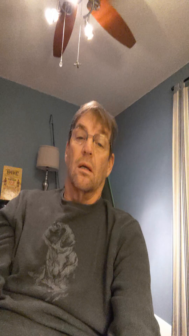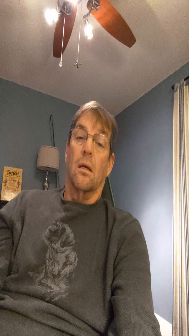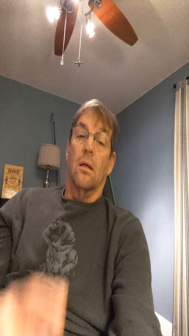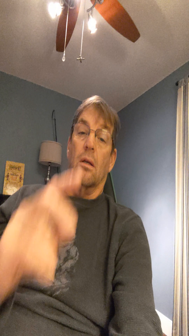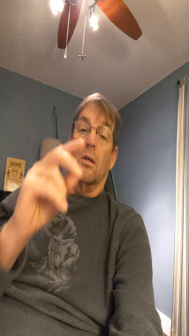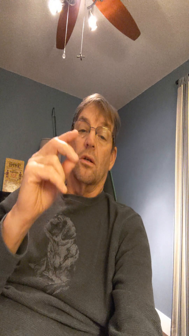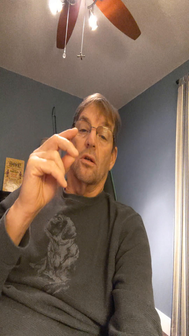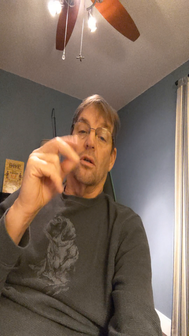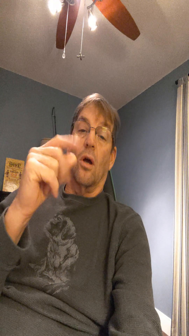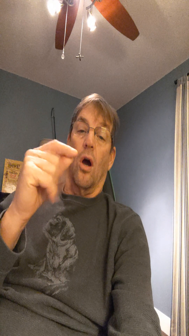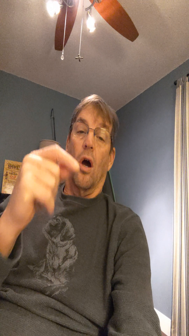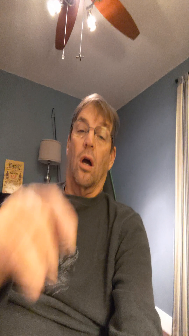dog